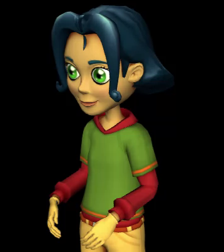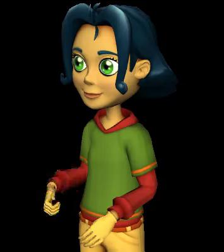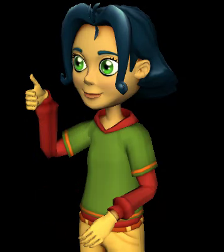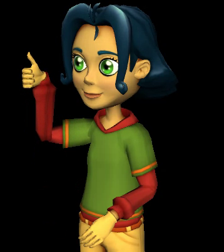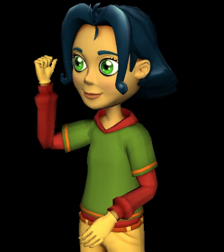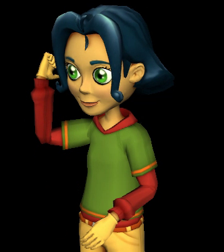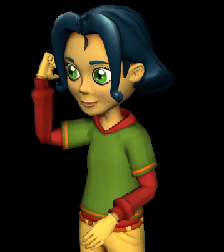أمس